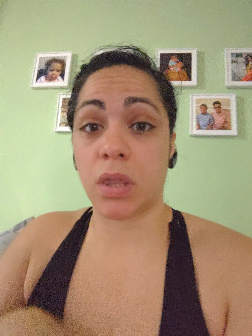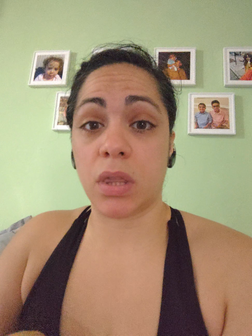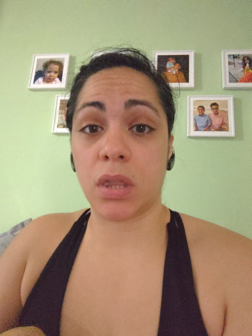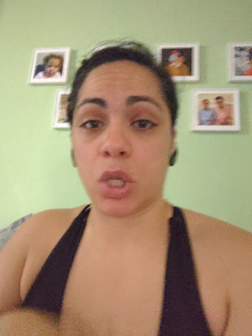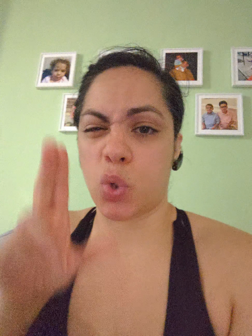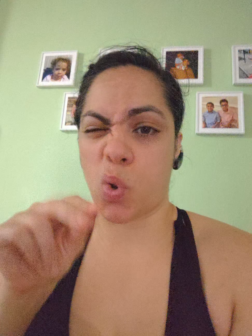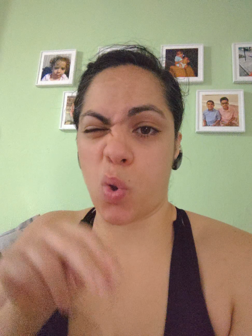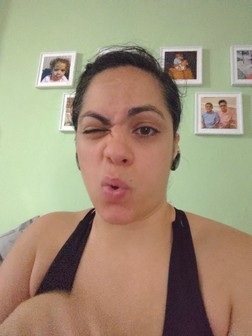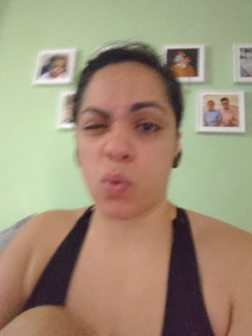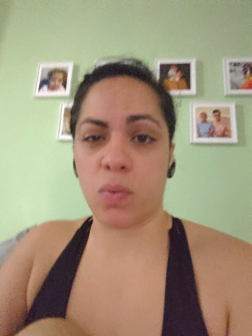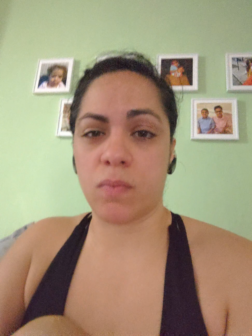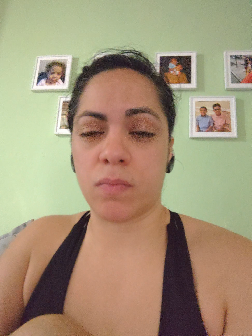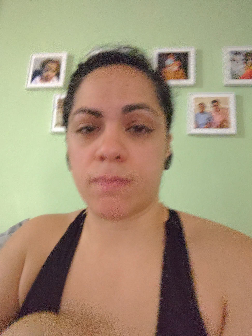no